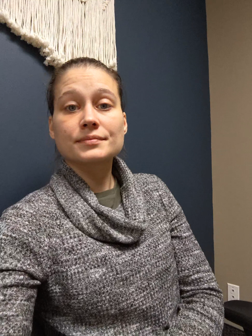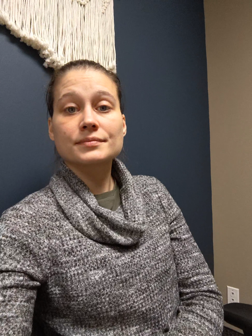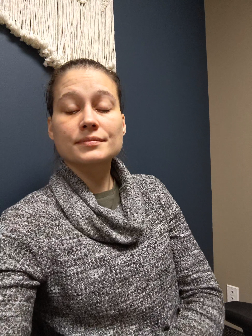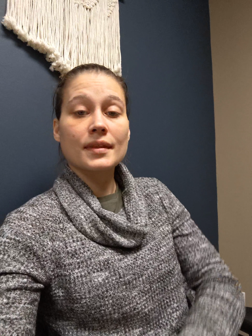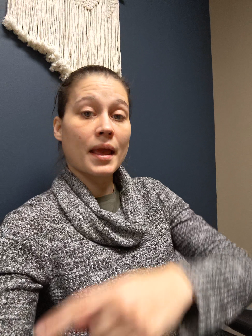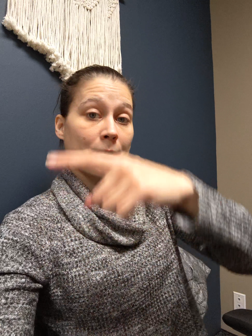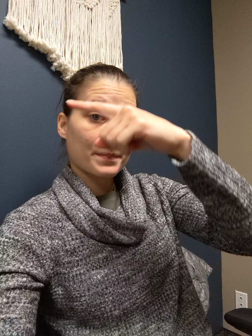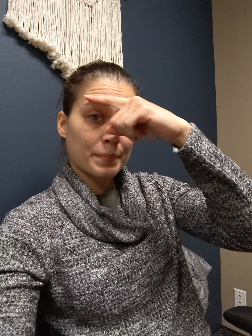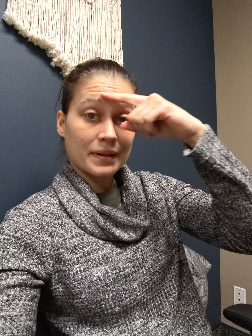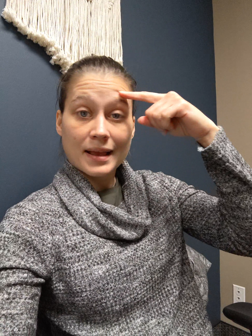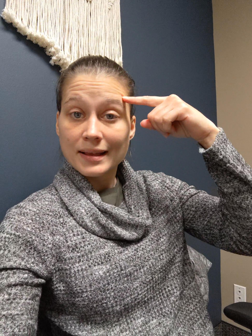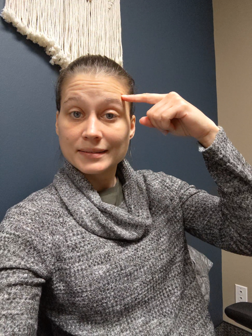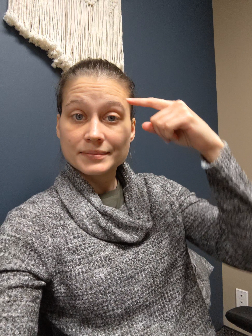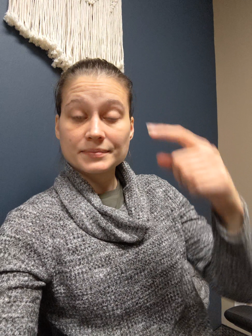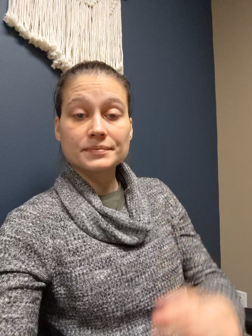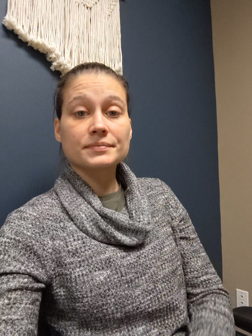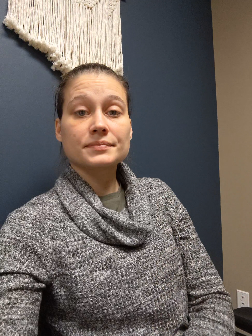black